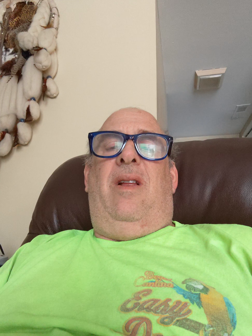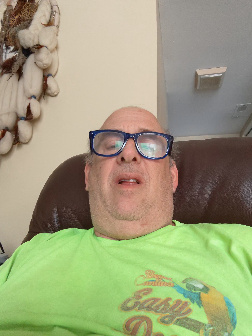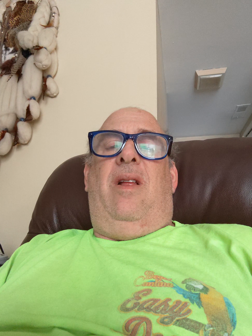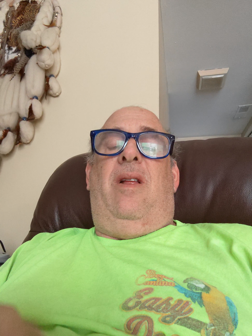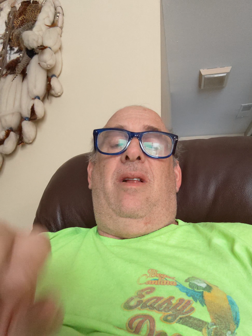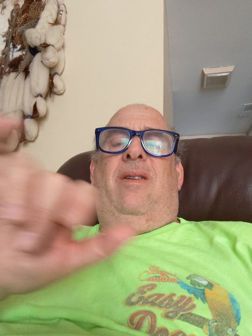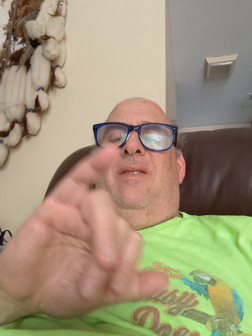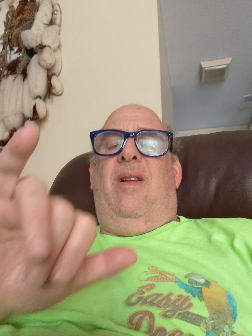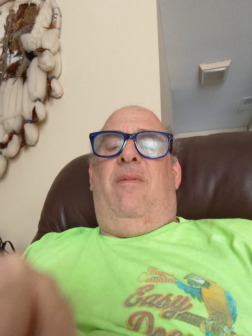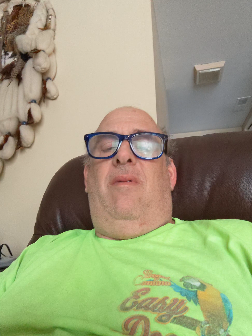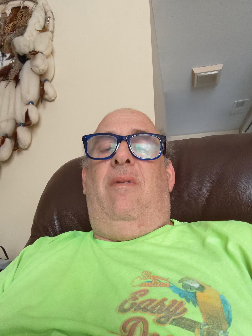same